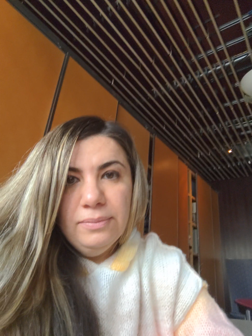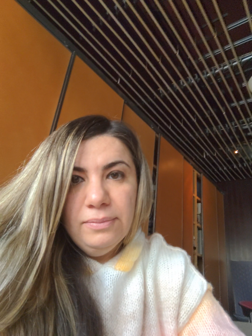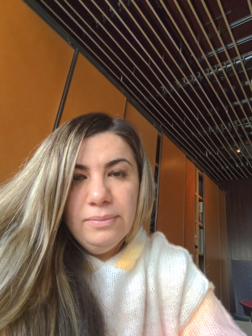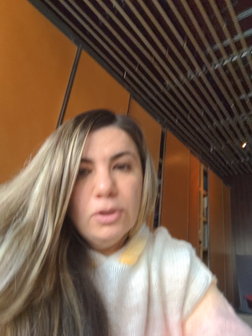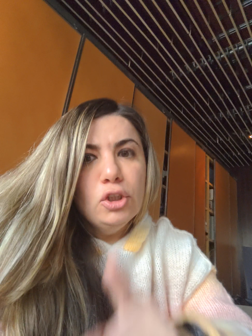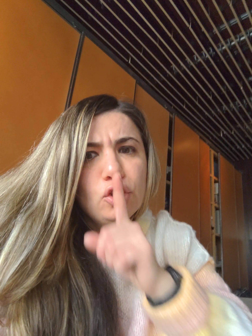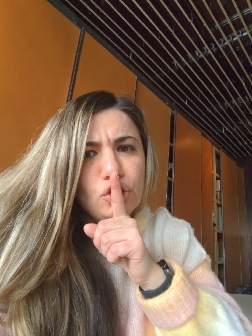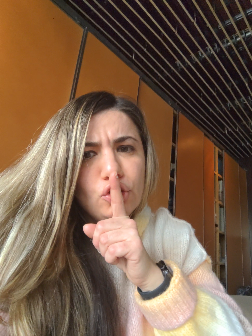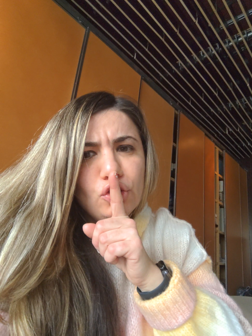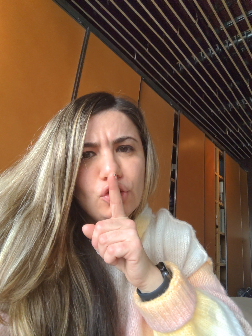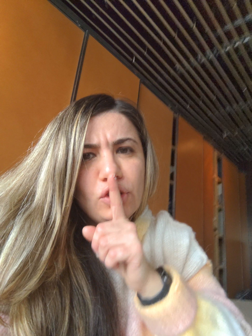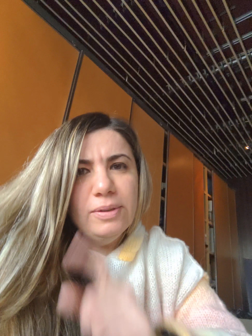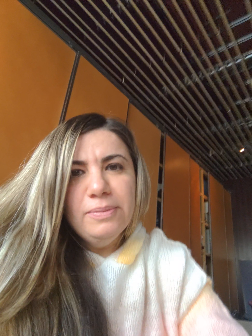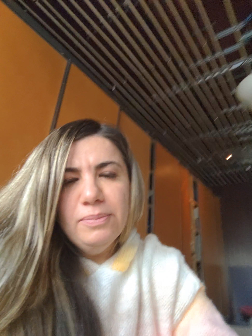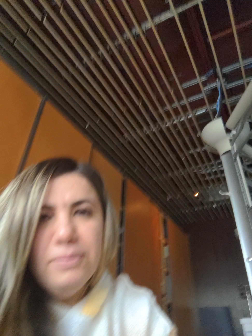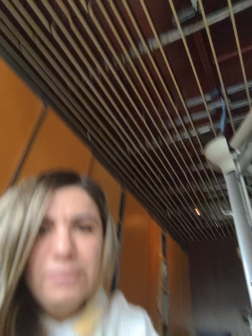shhh